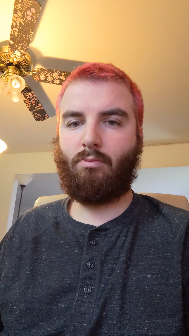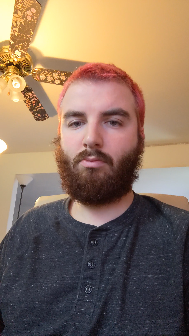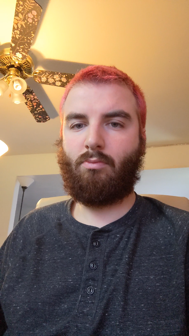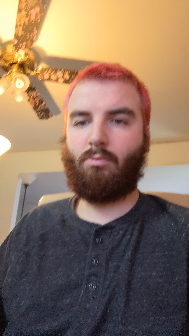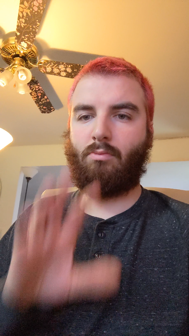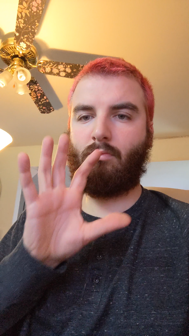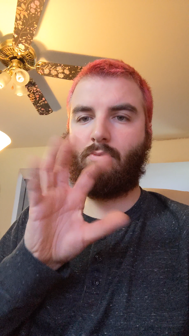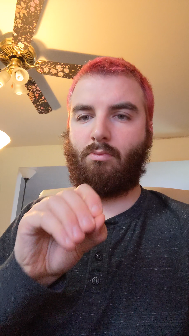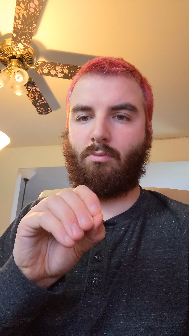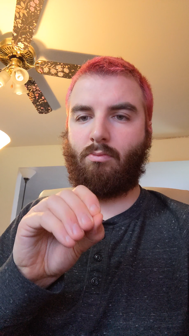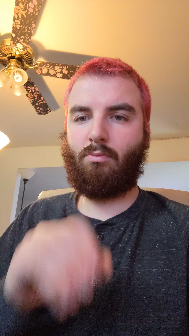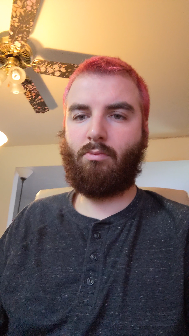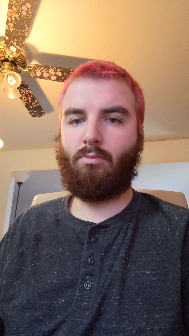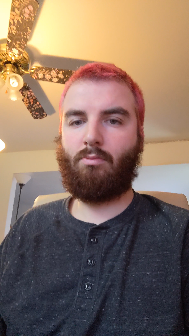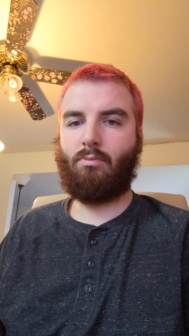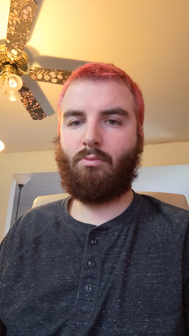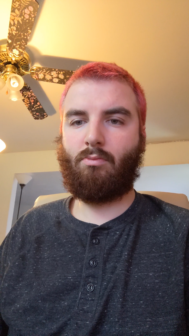bite